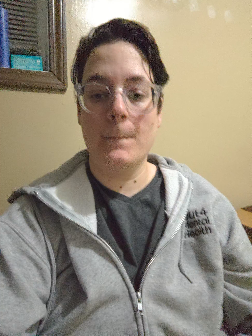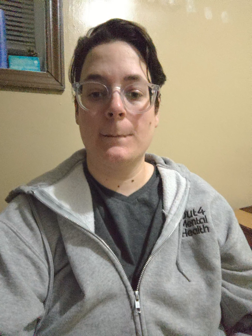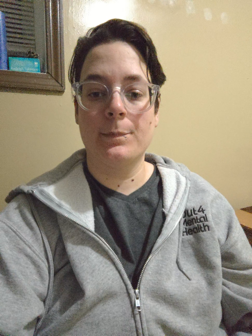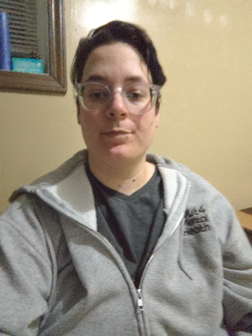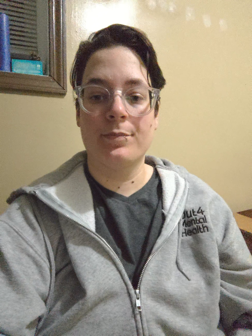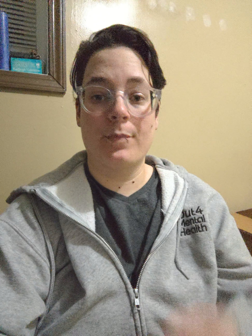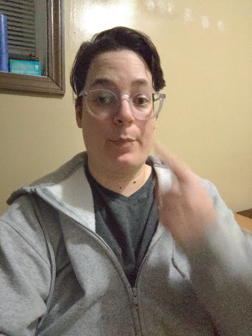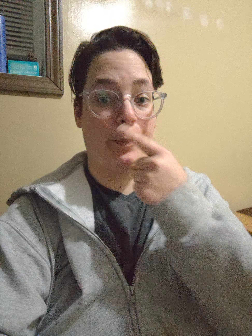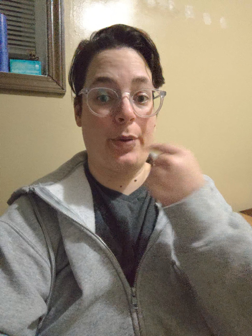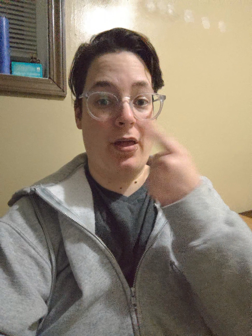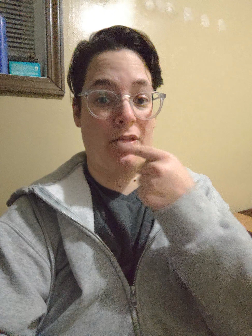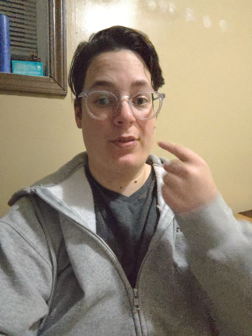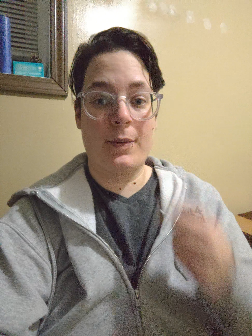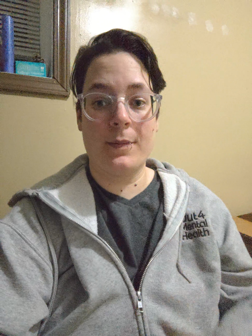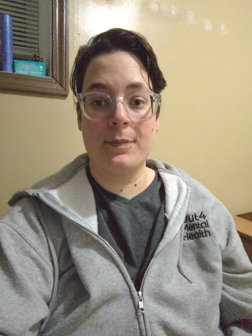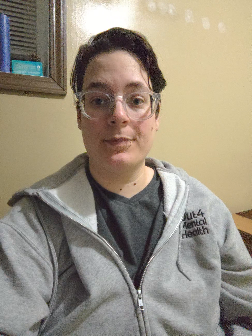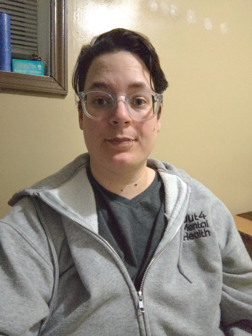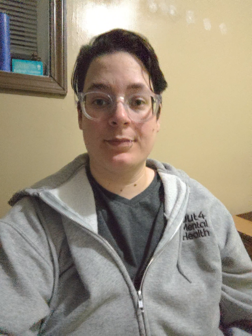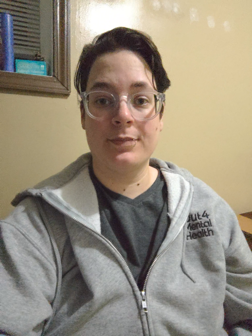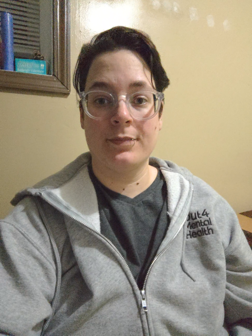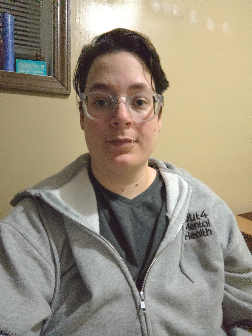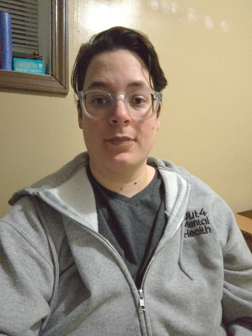mouth